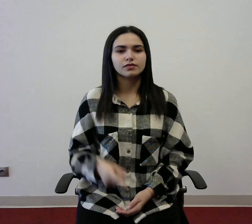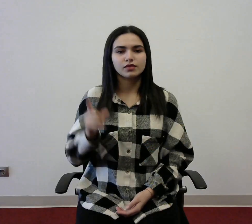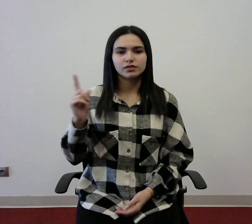onun